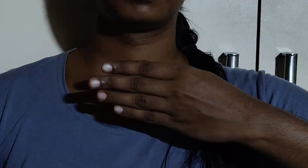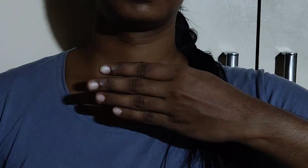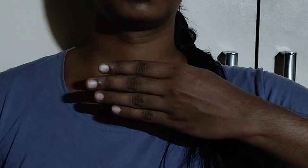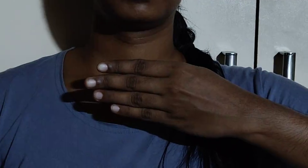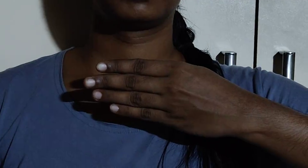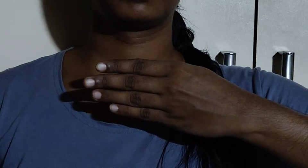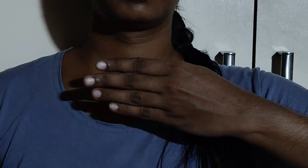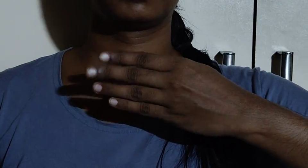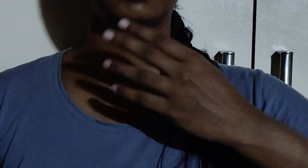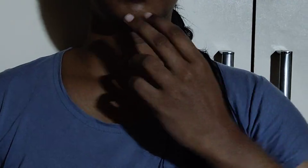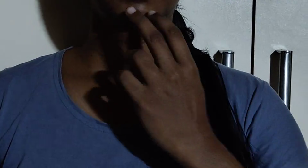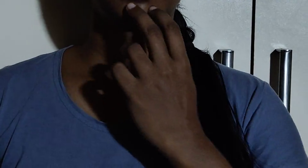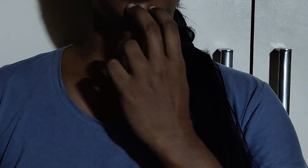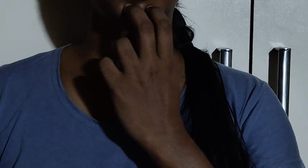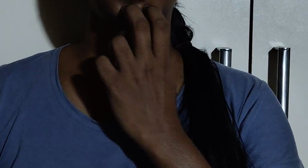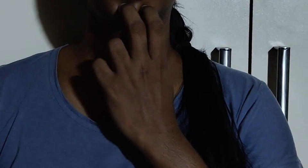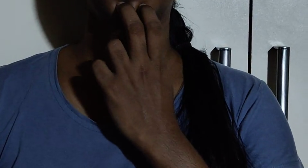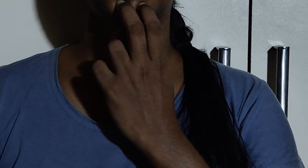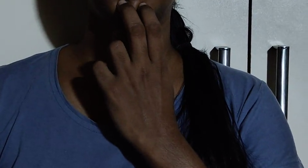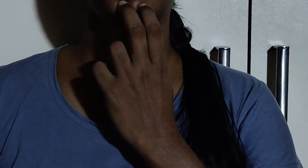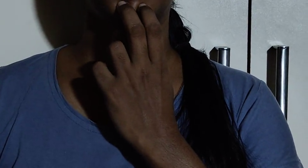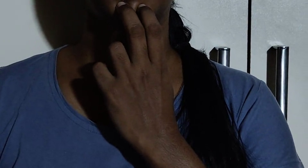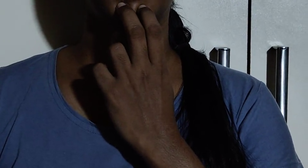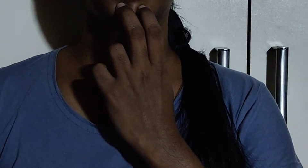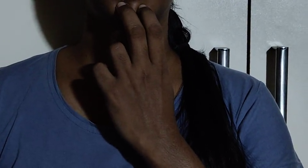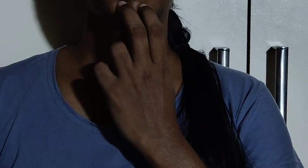അഃ